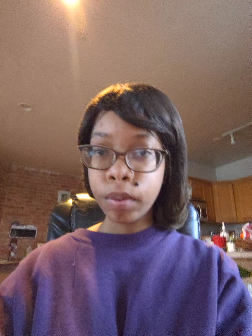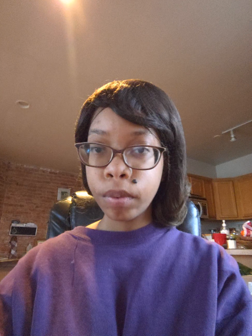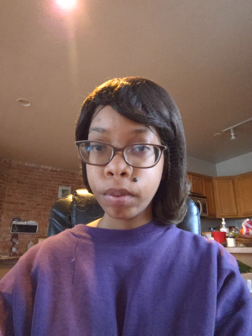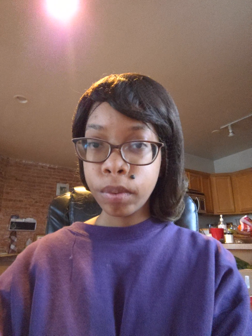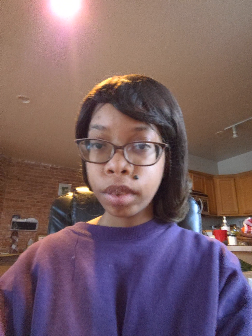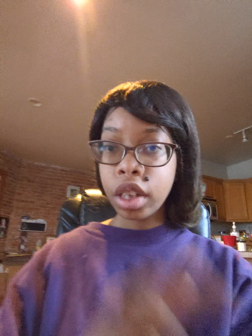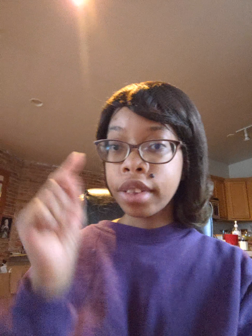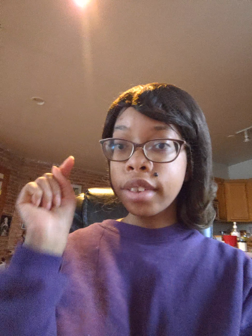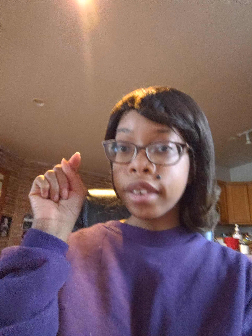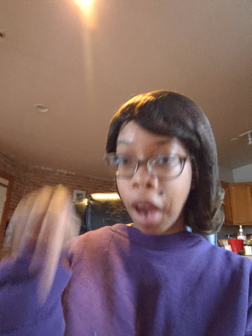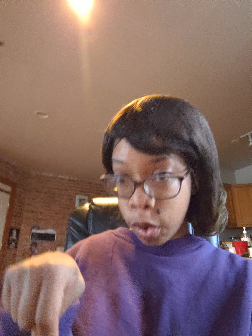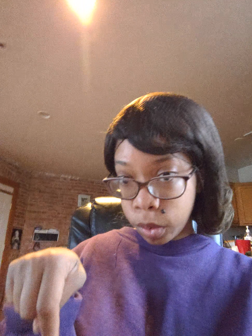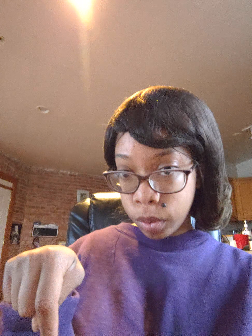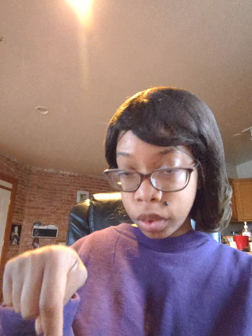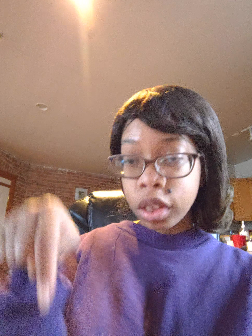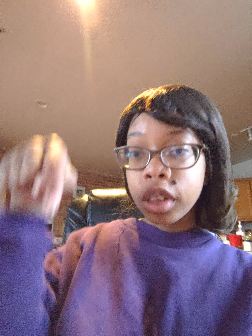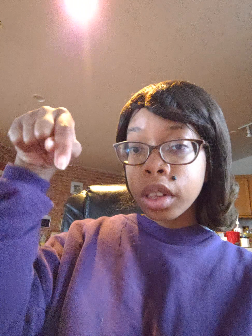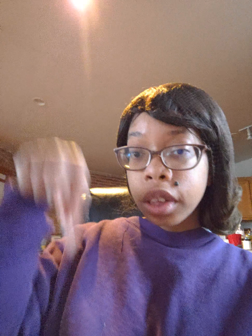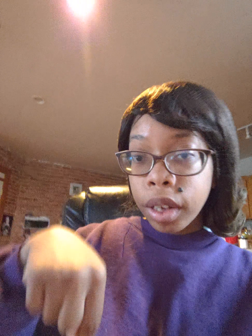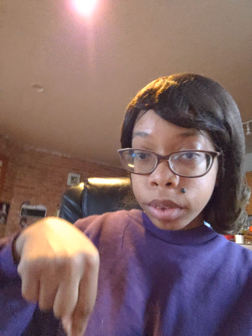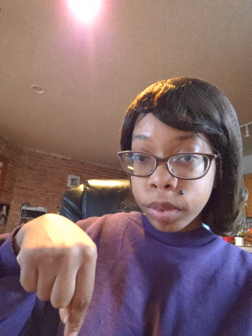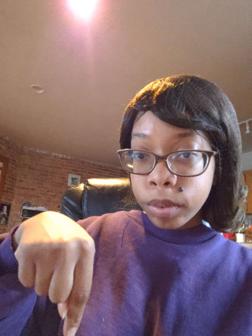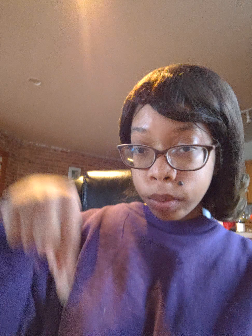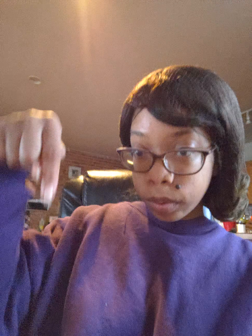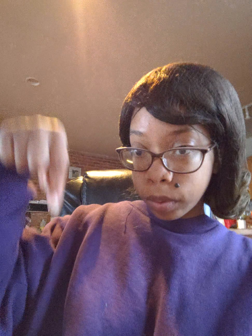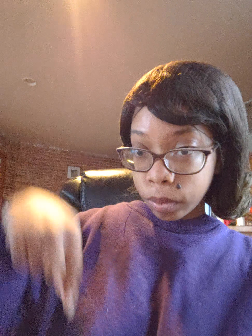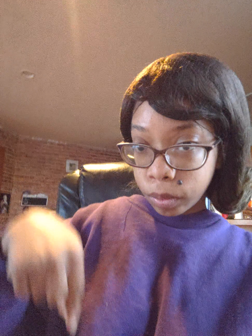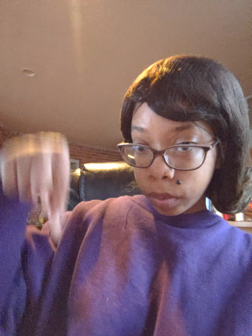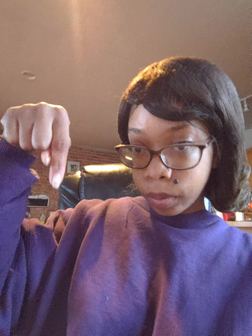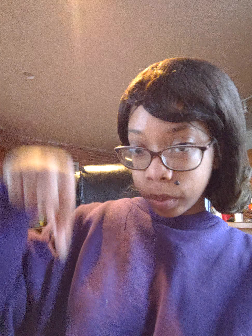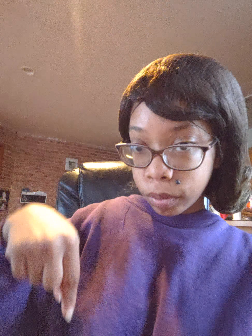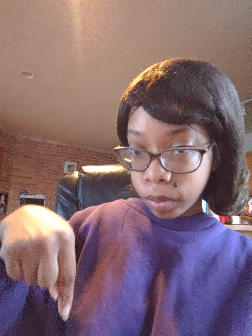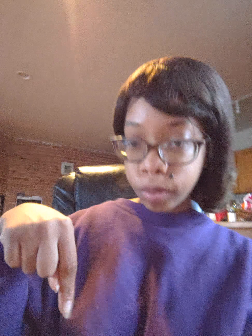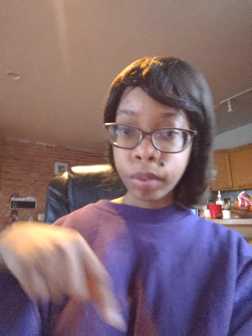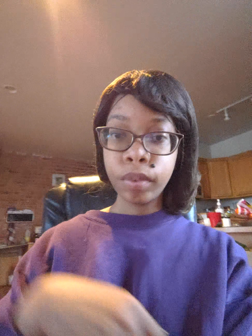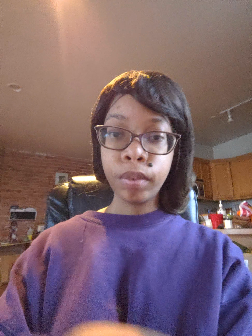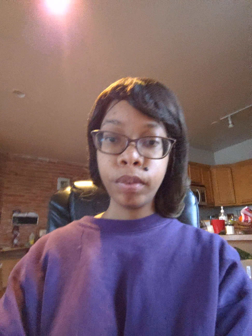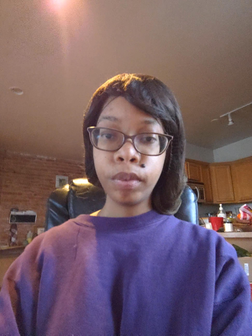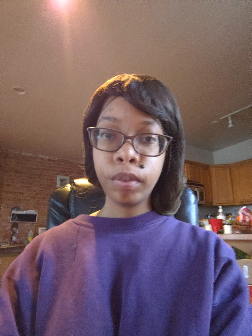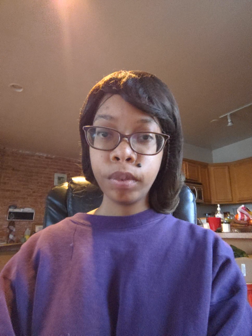down